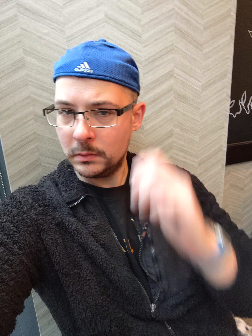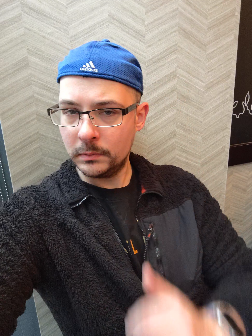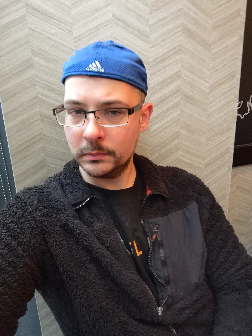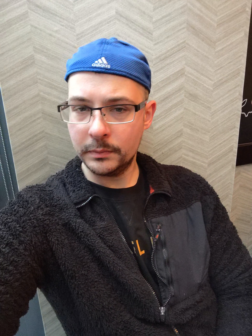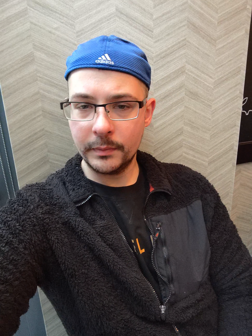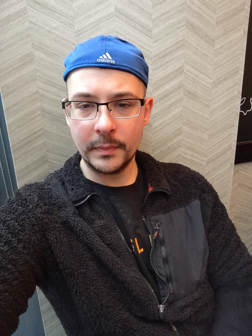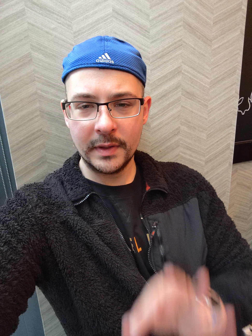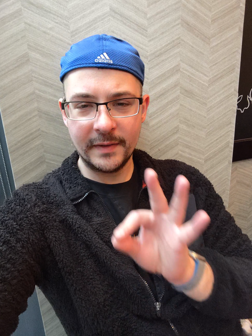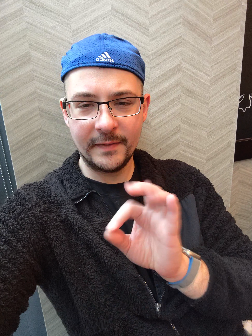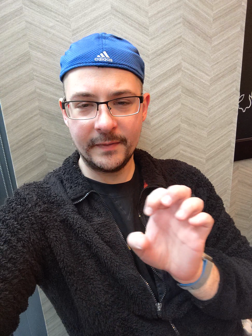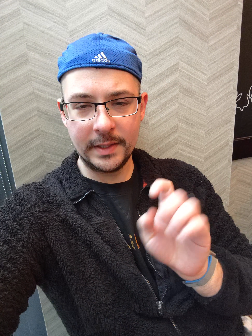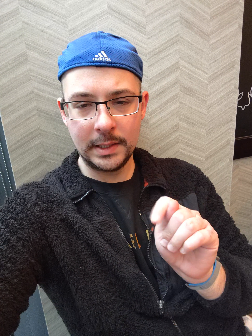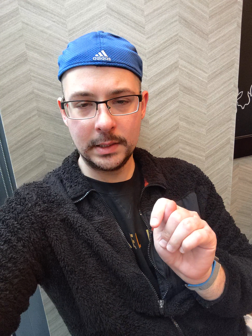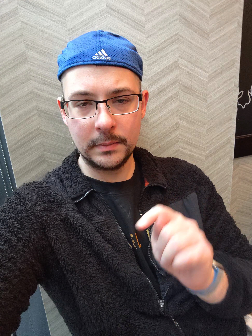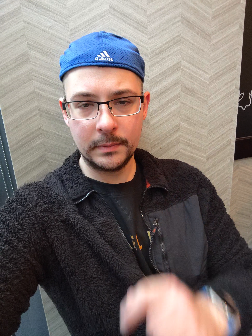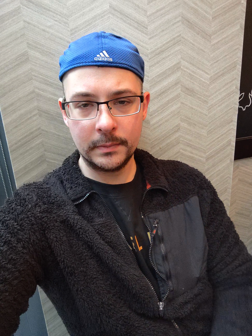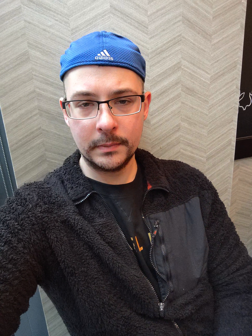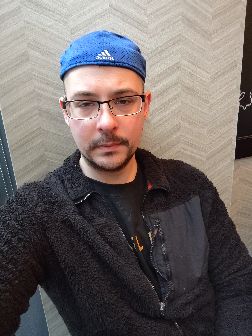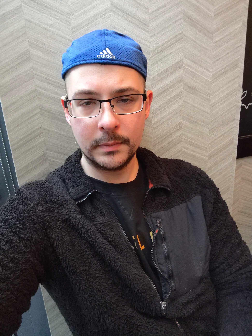feet